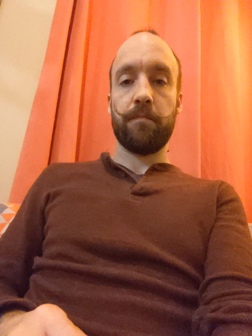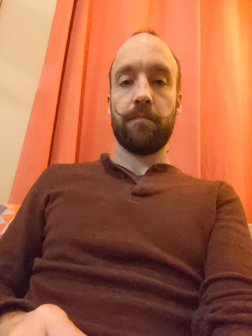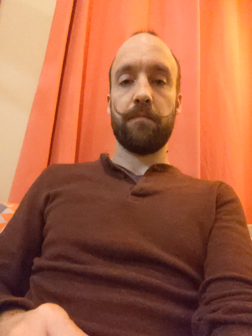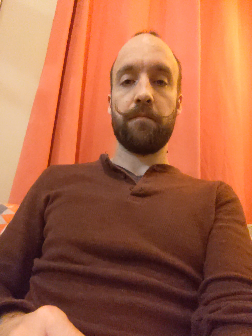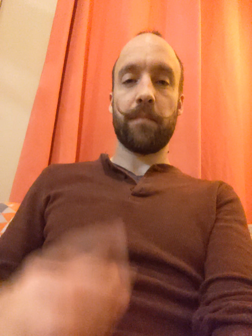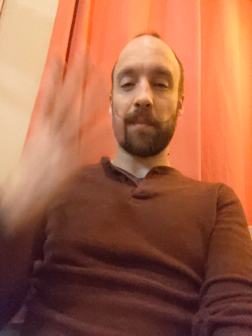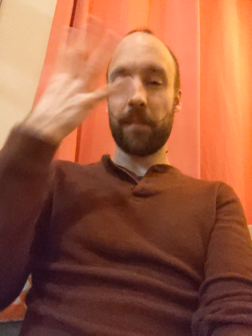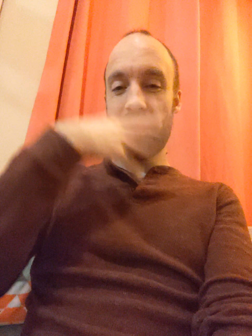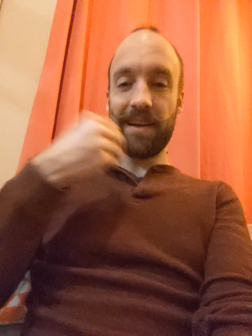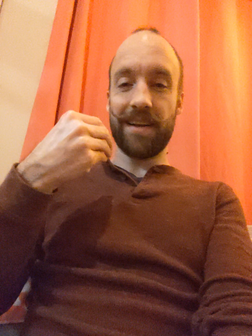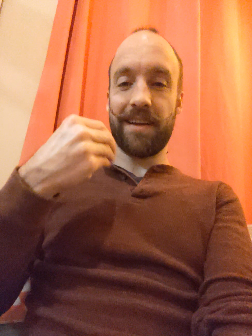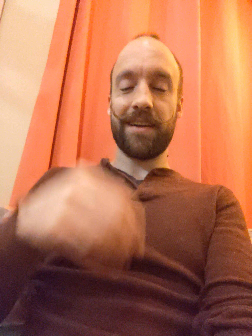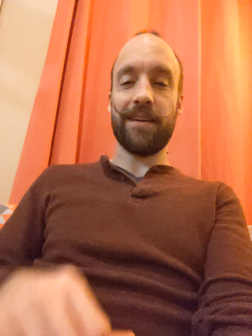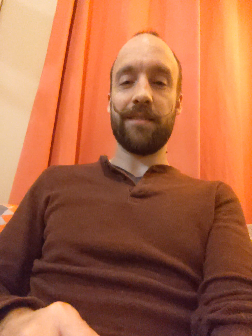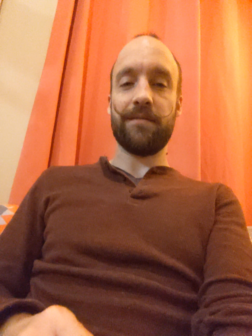pretty